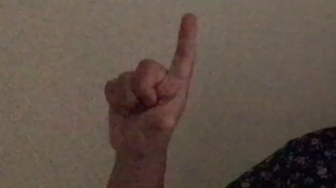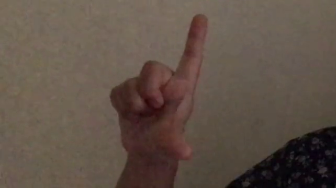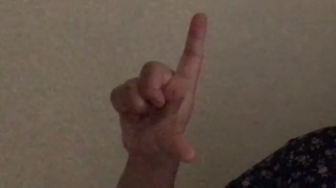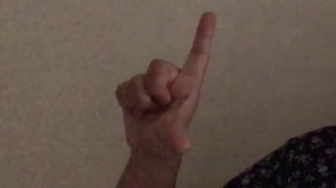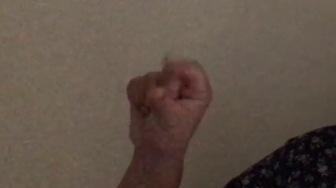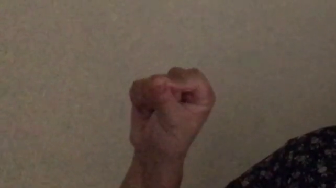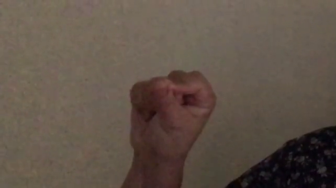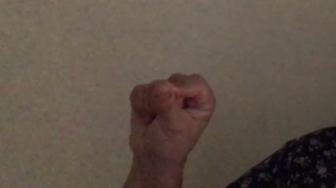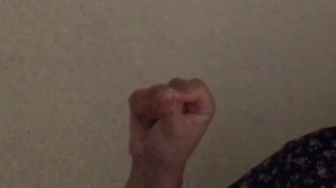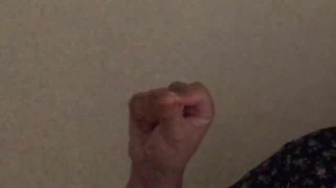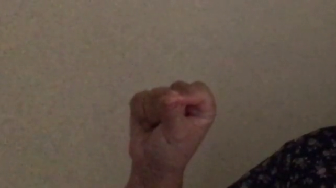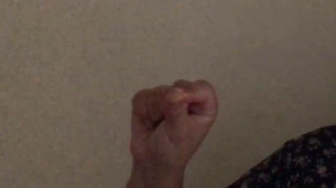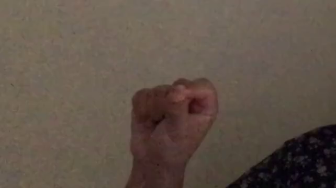आ